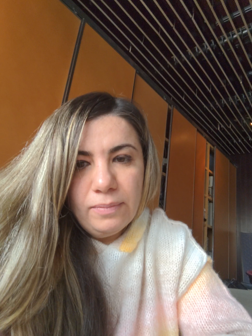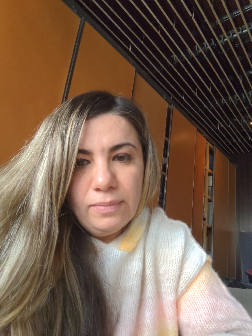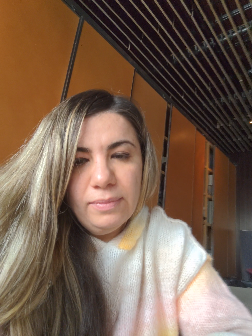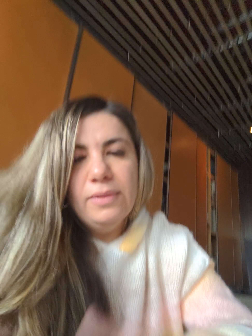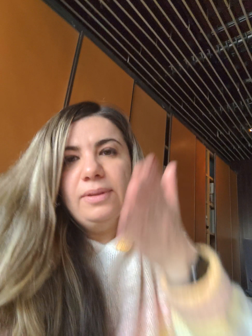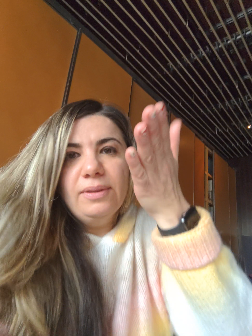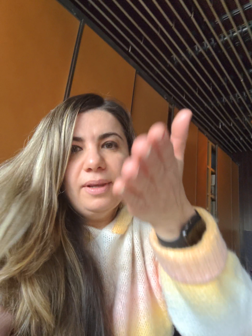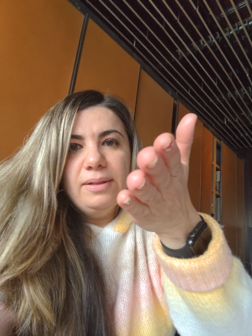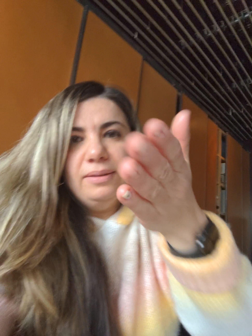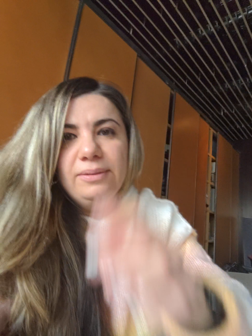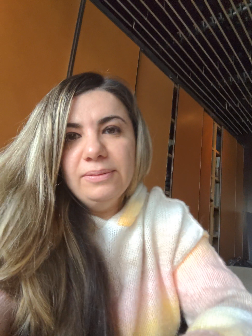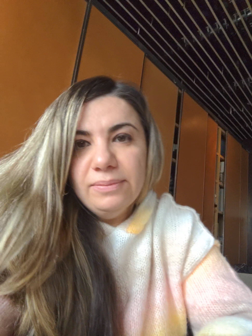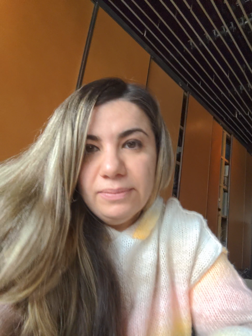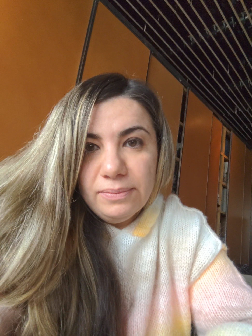there